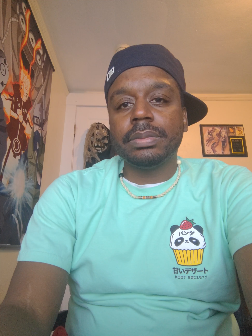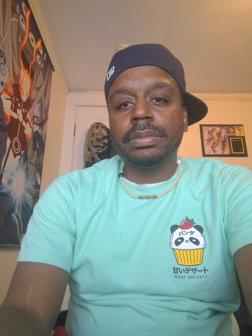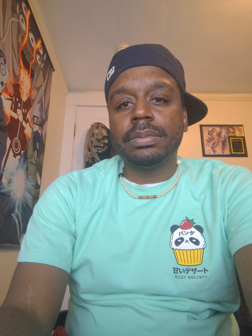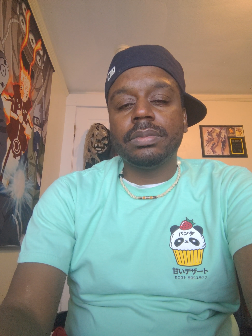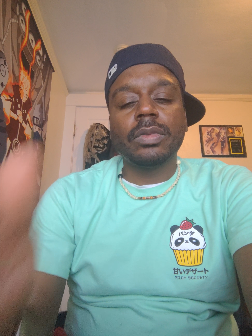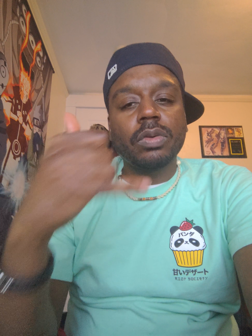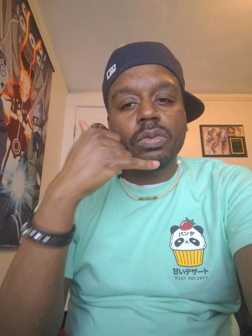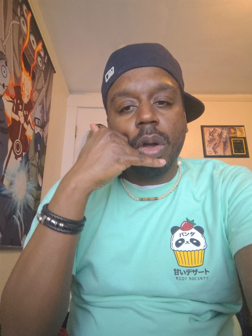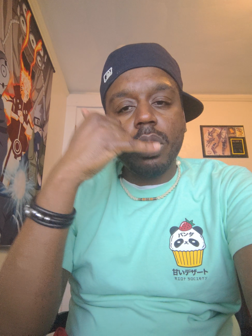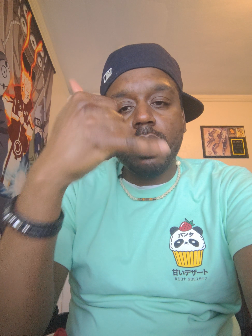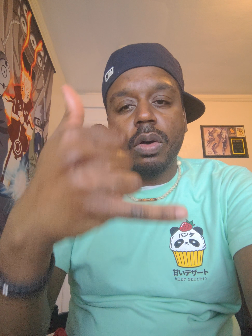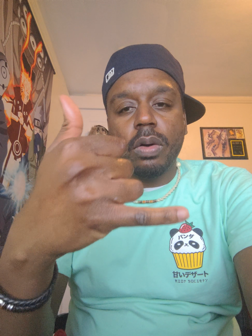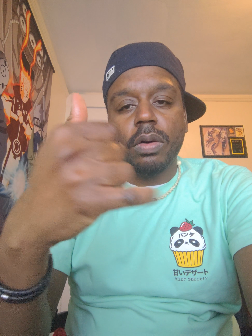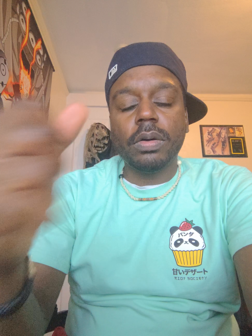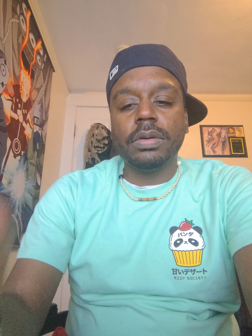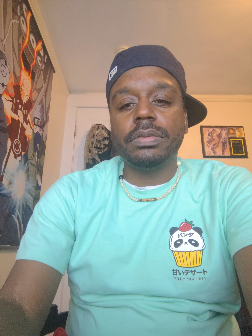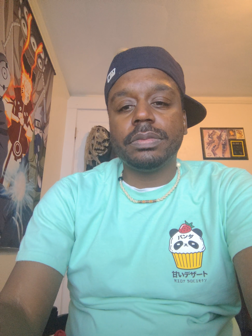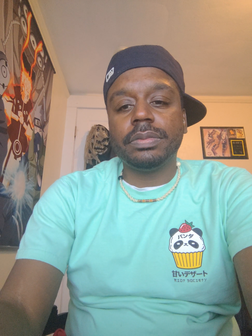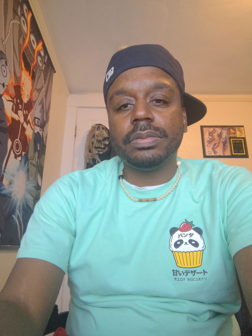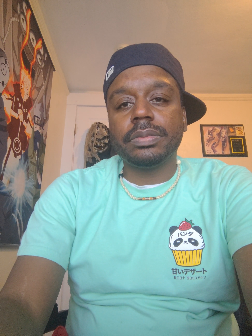call on the phone